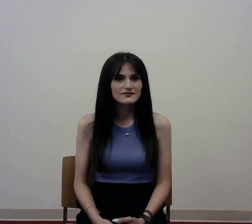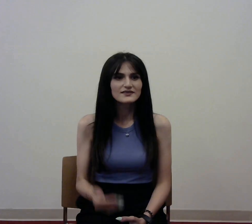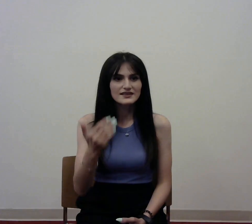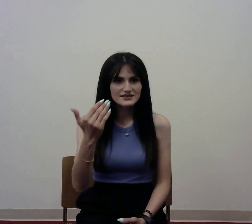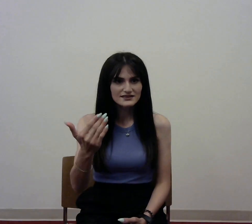siz